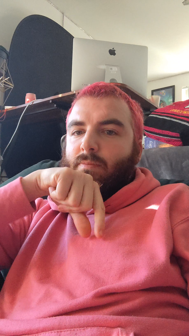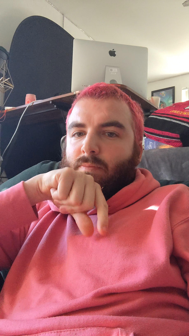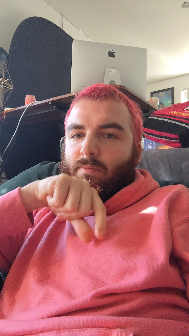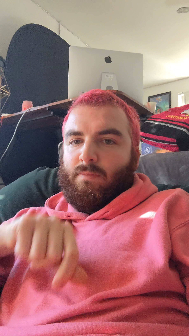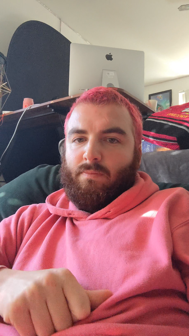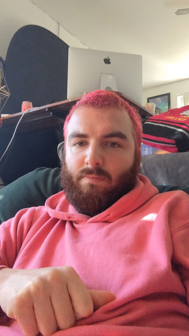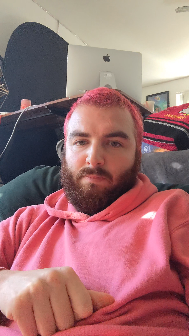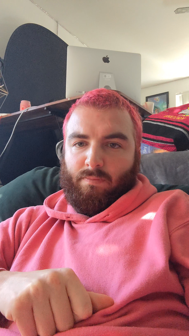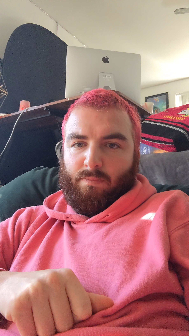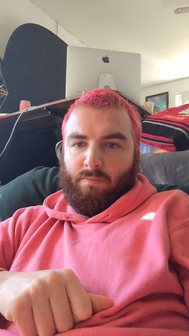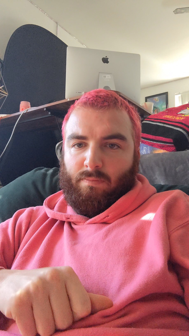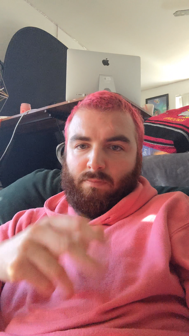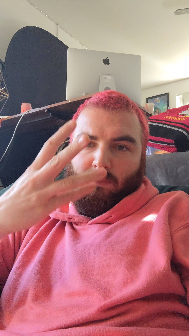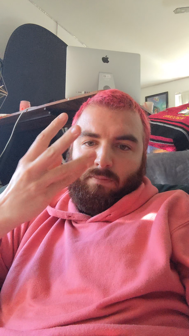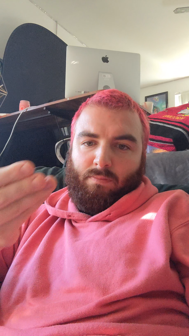got to